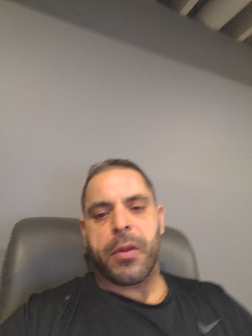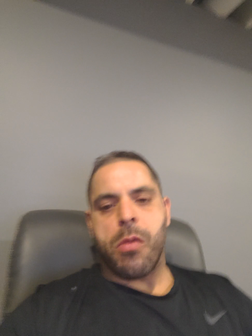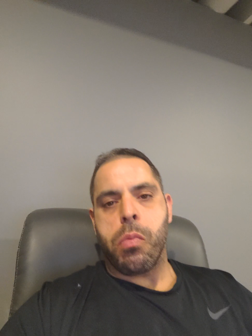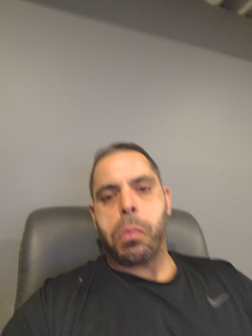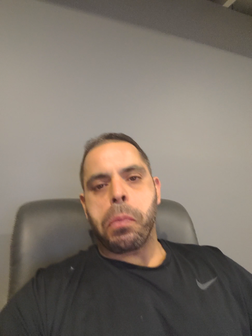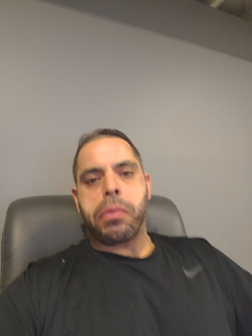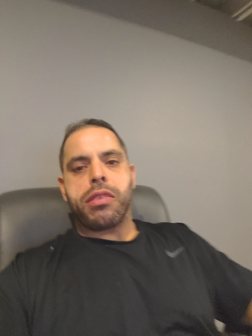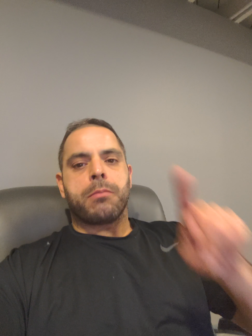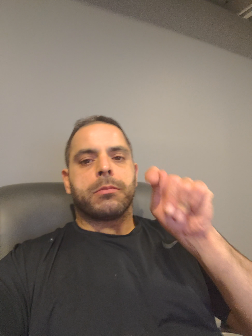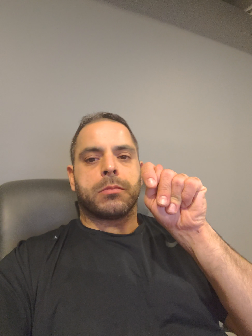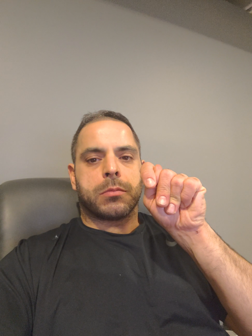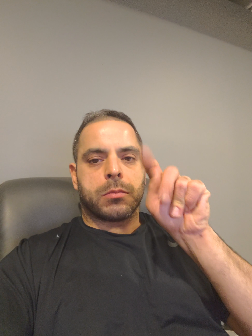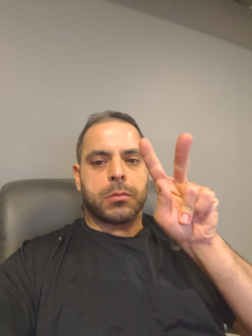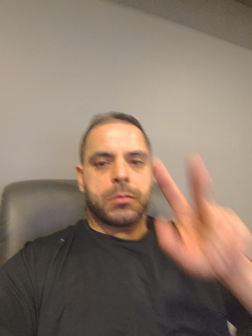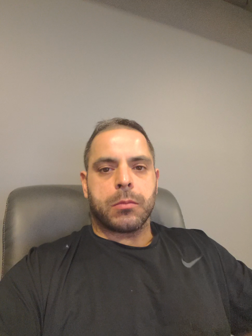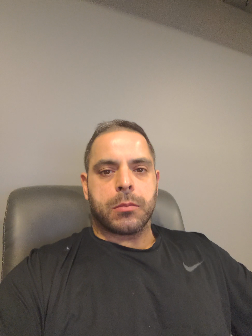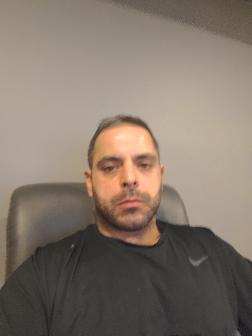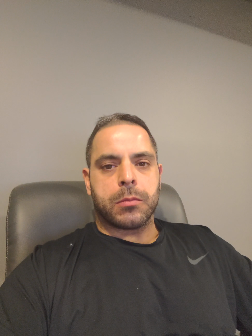TV